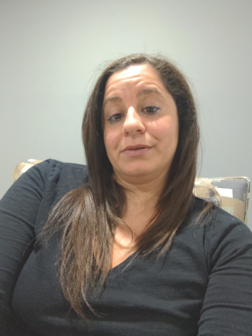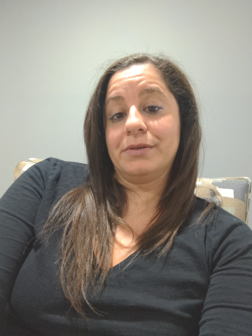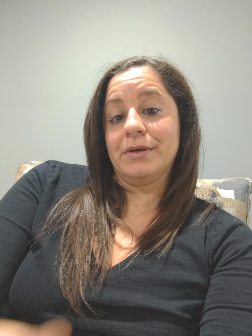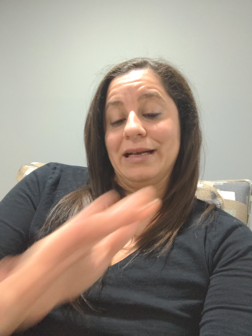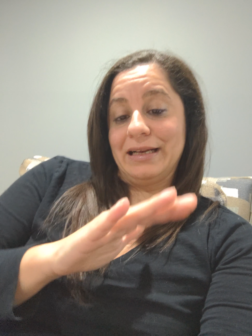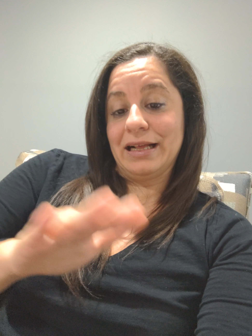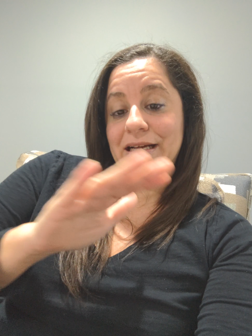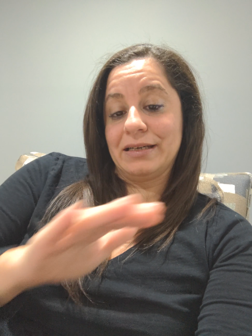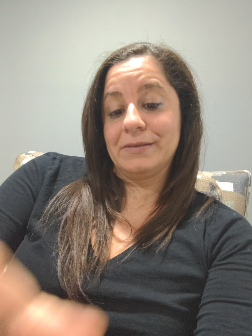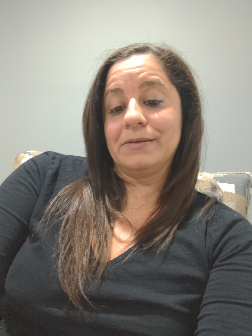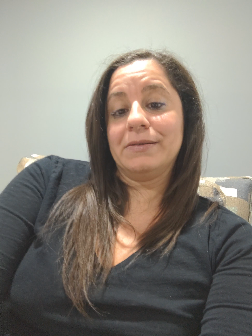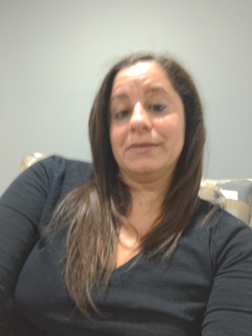clean